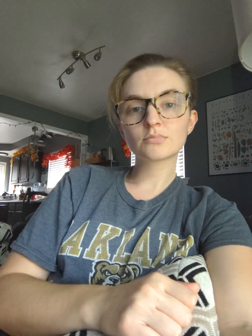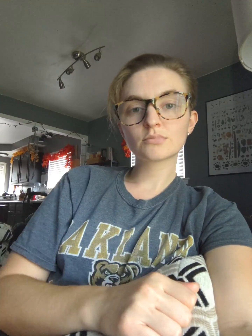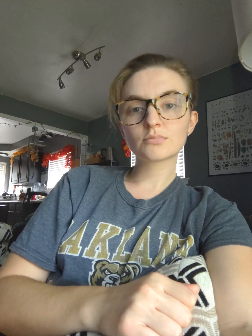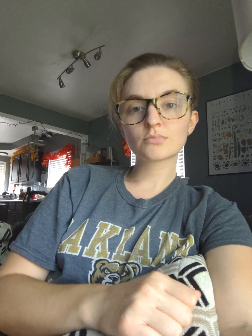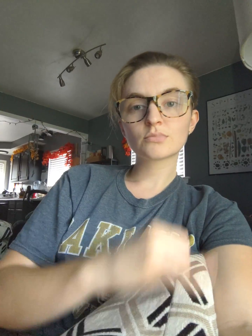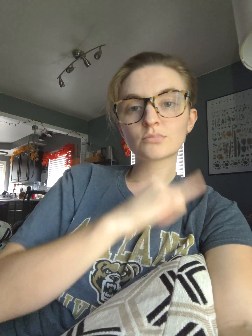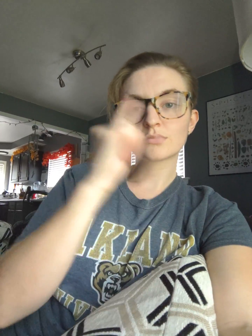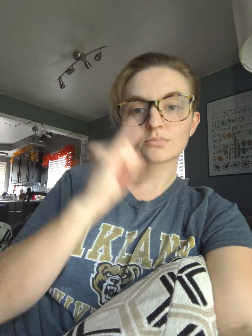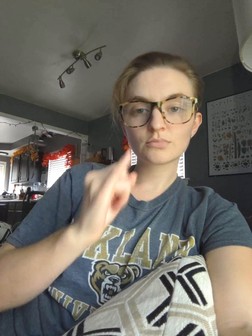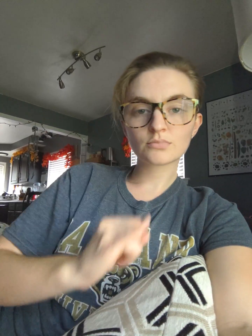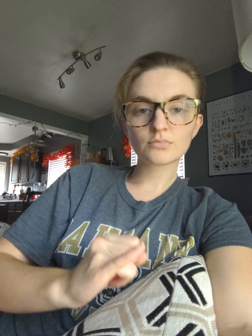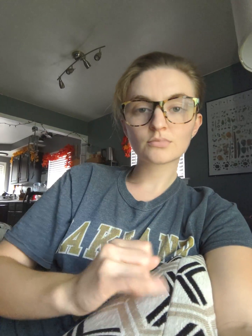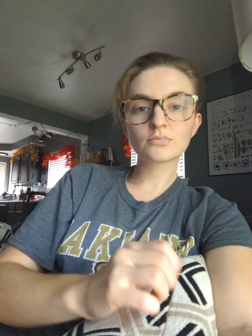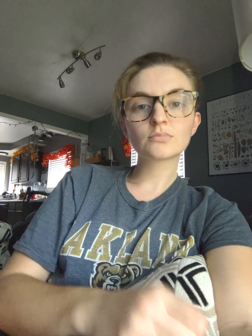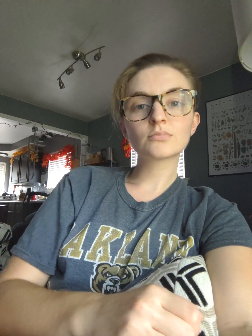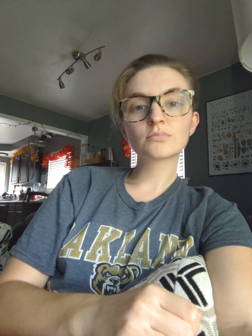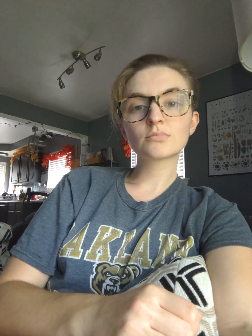draw